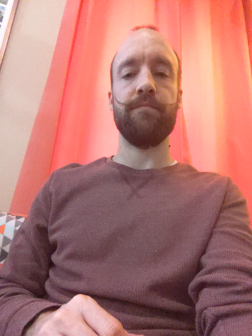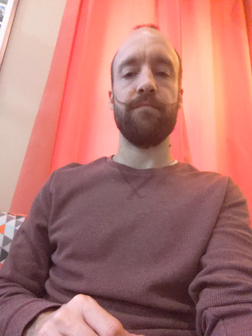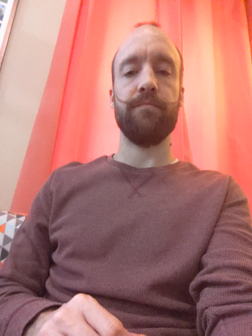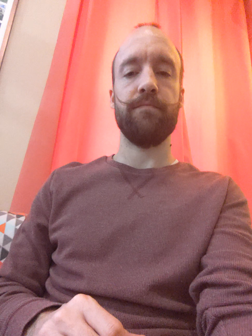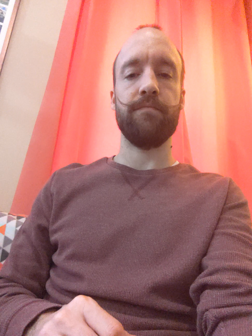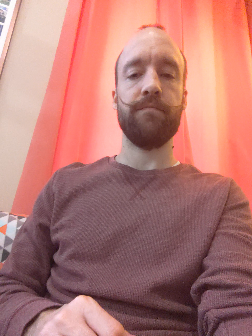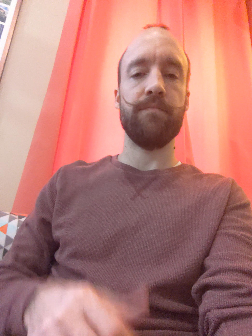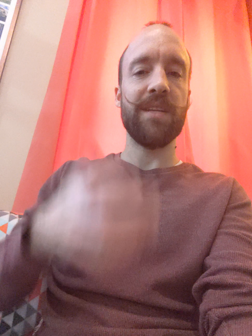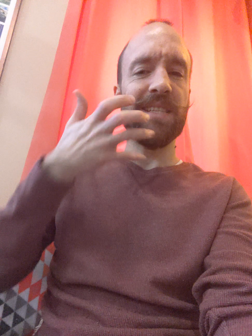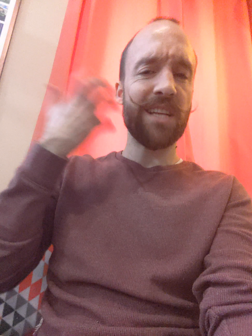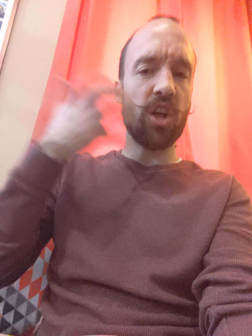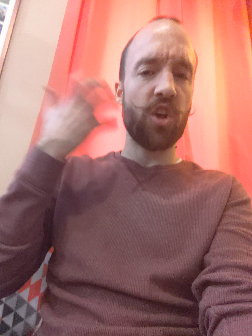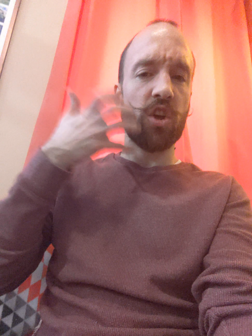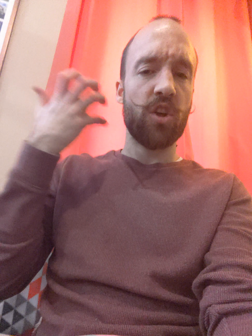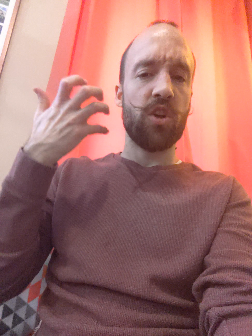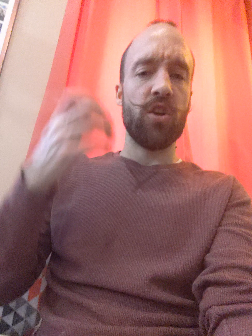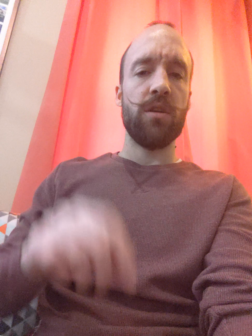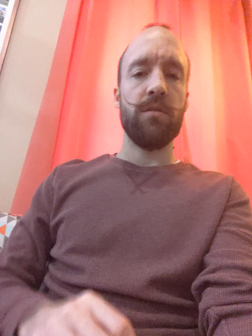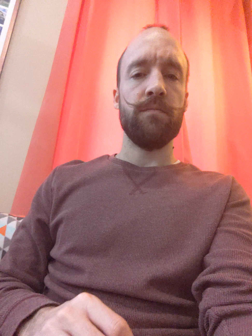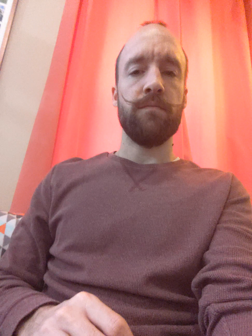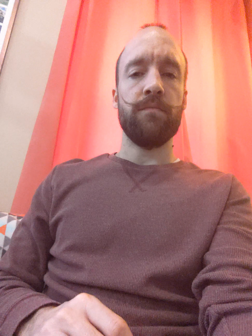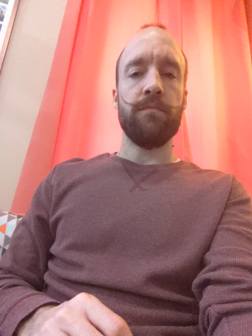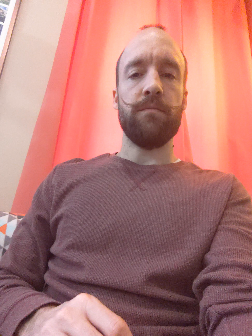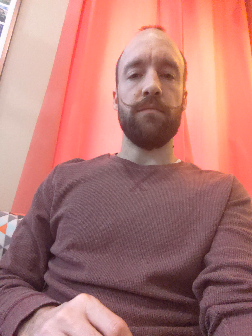tiger